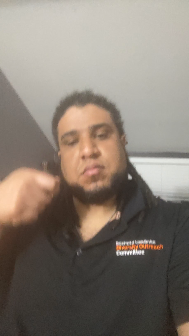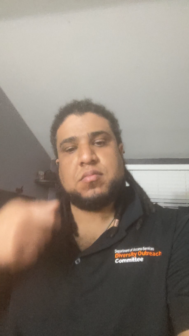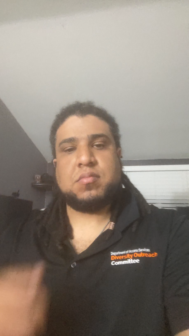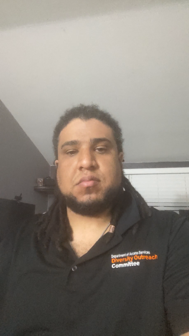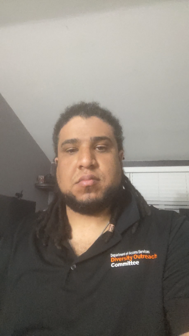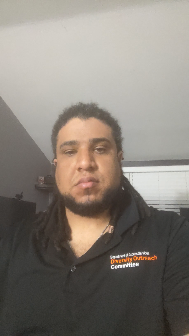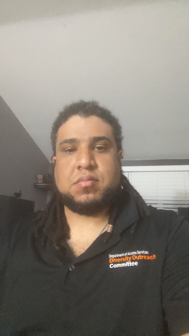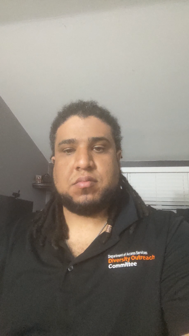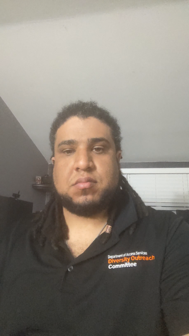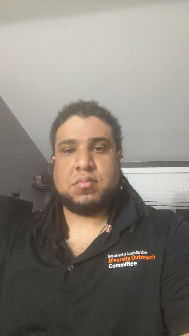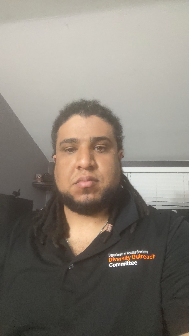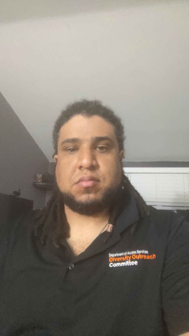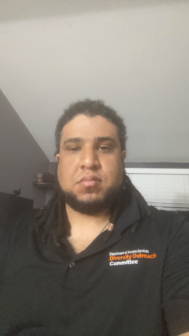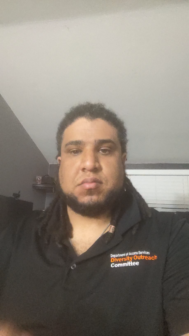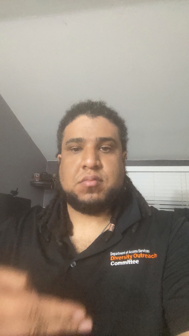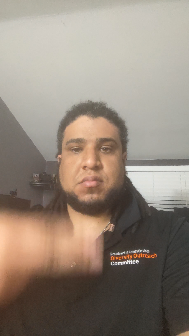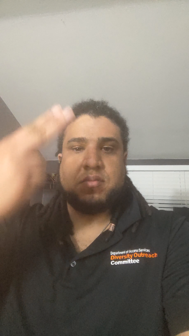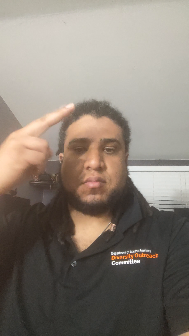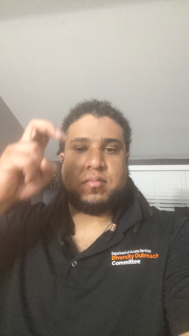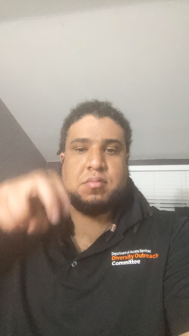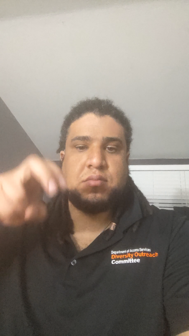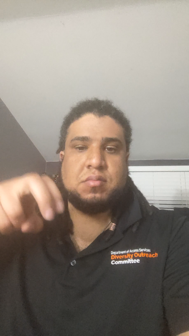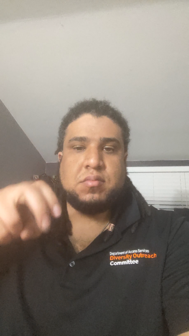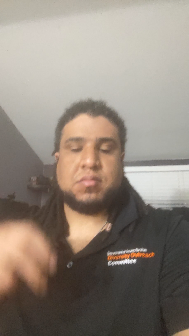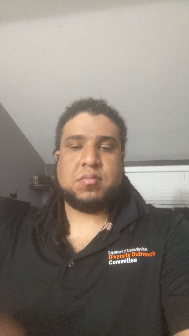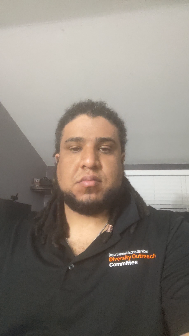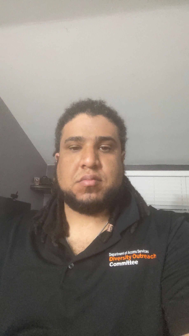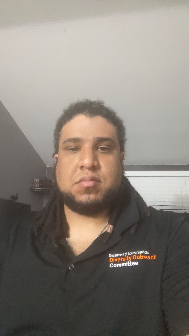high chair